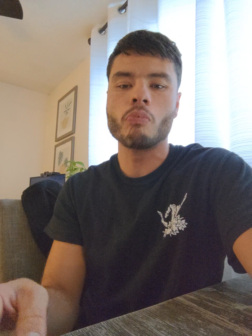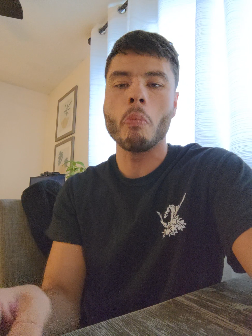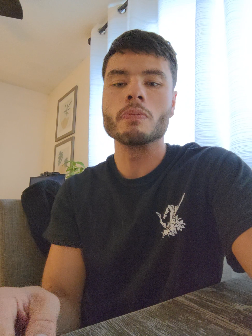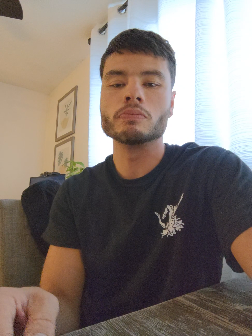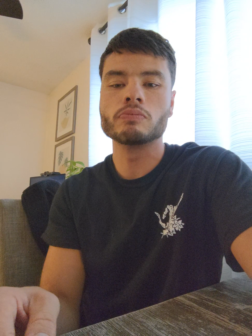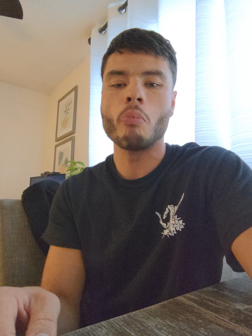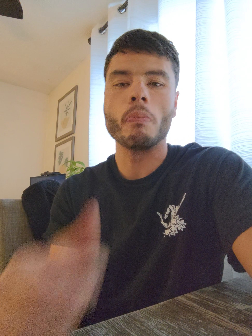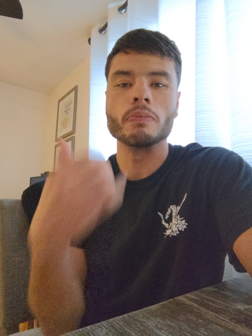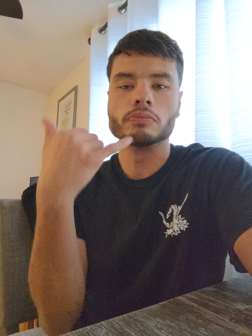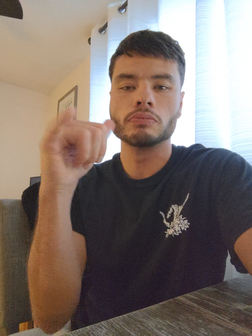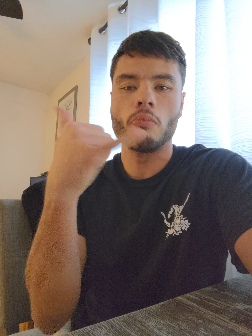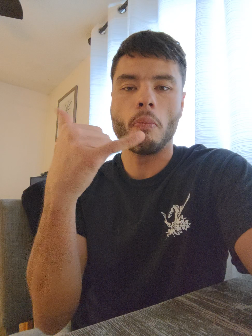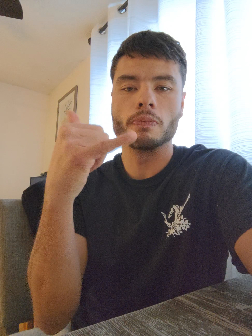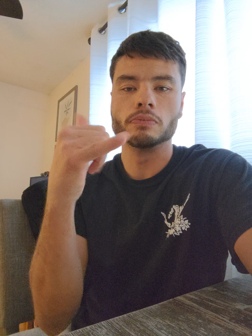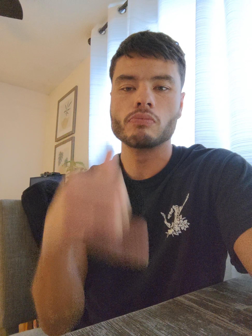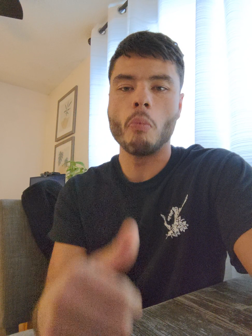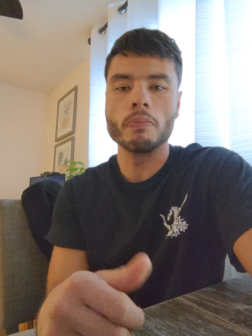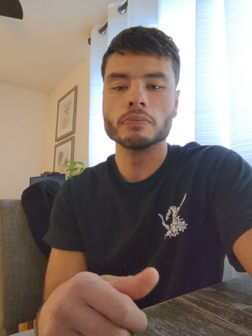yellow